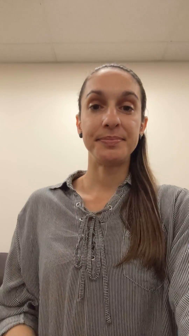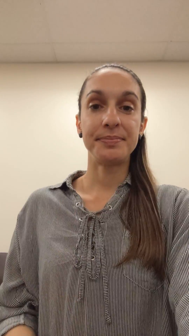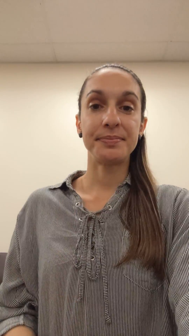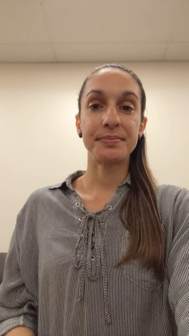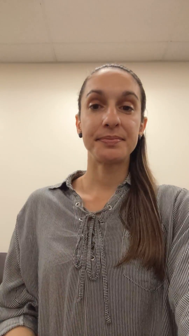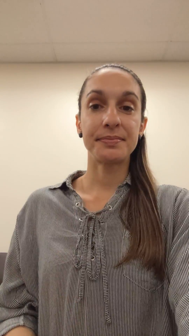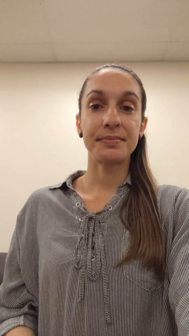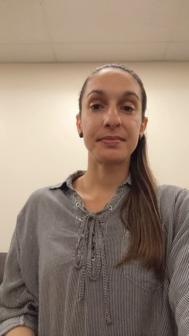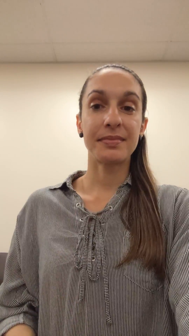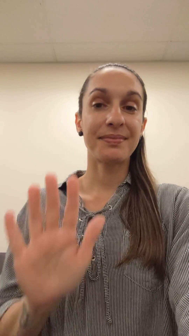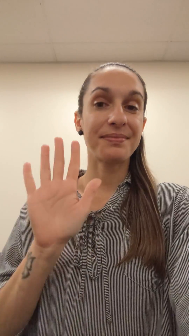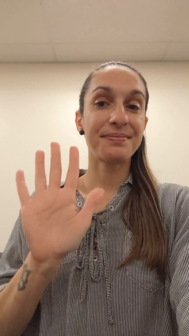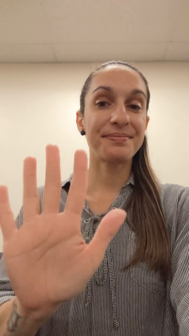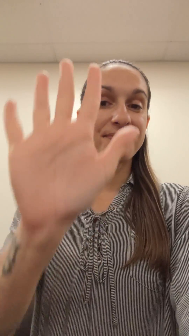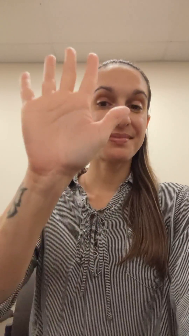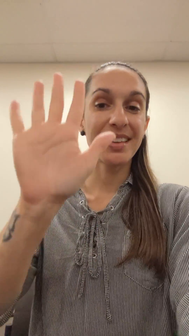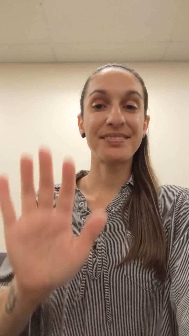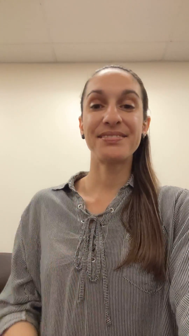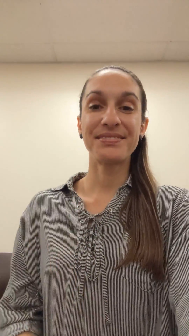give me five